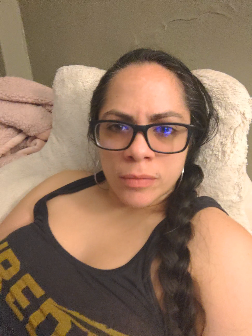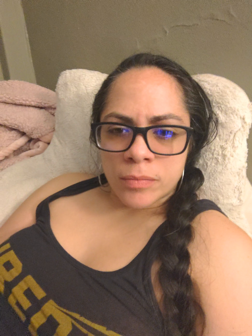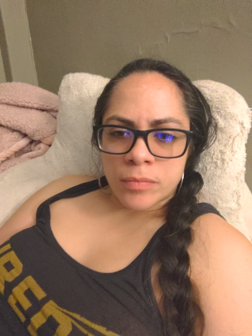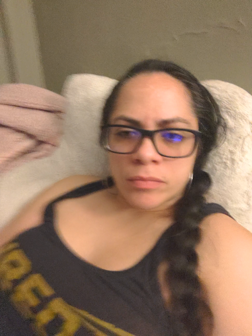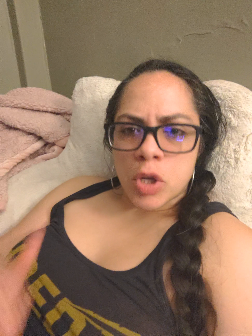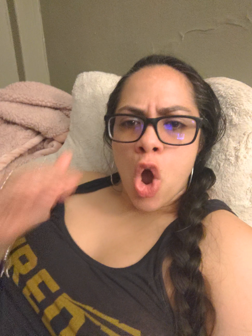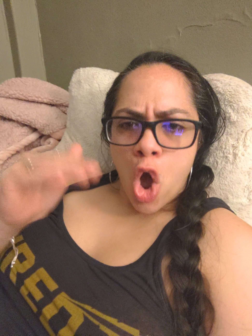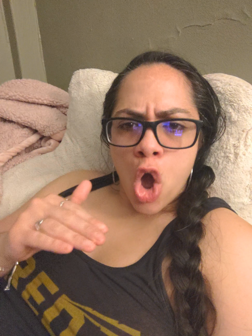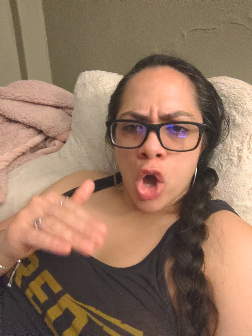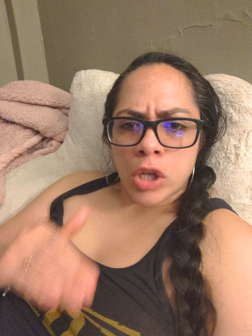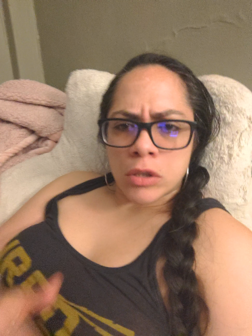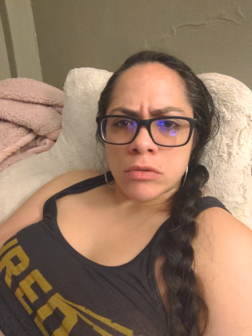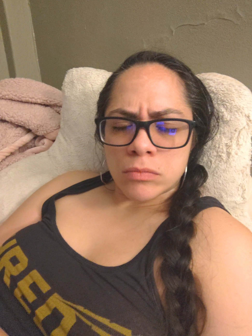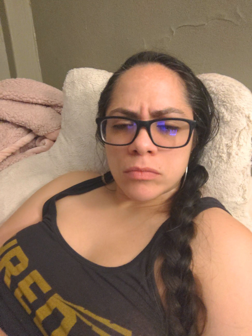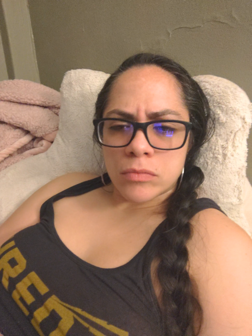on